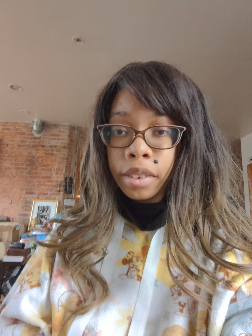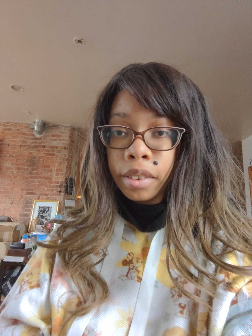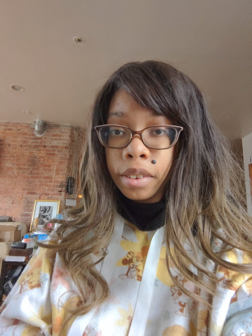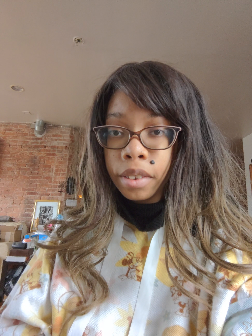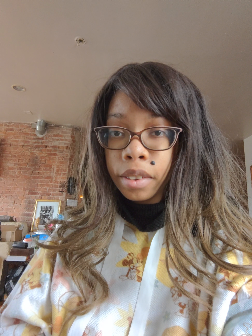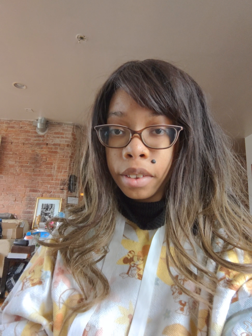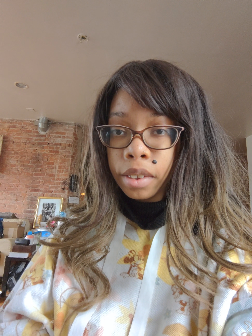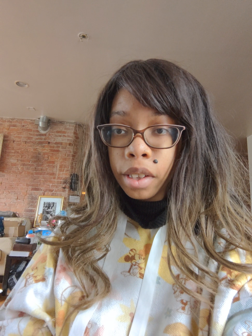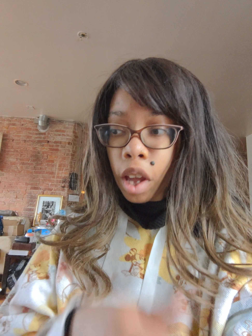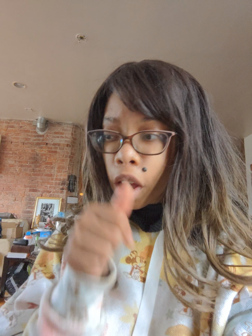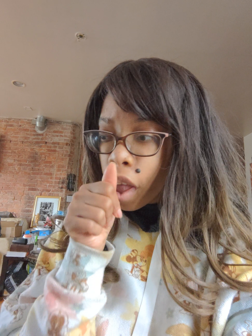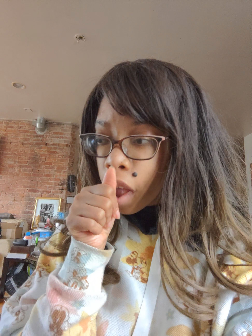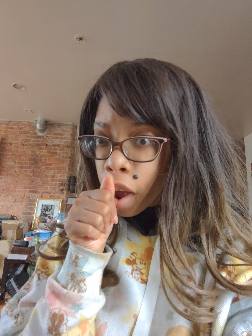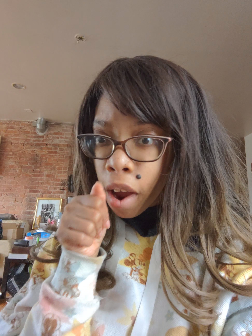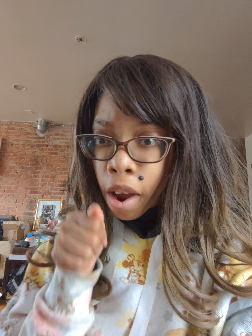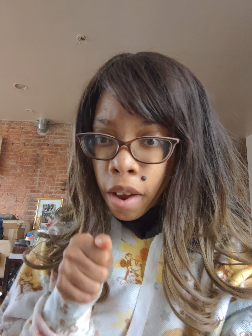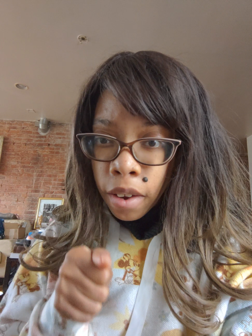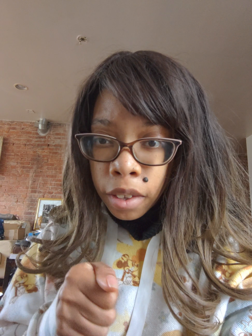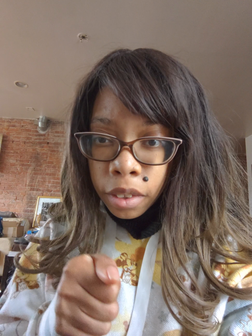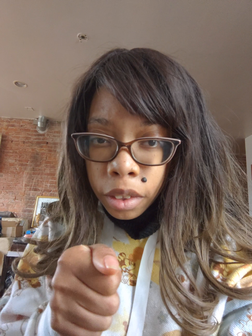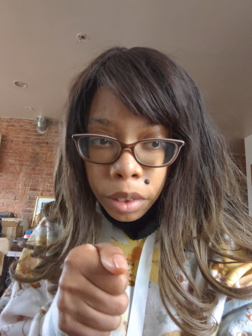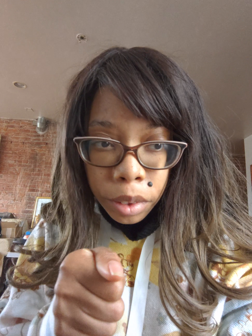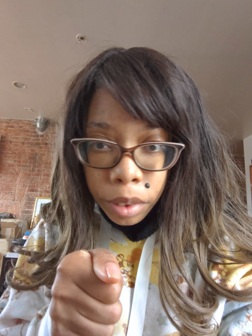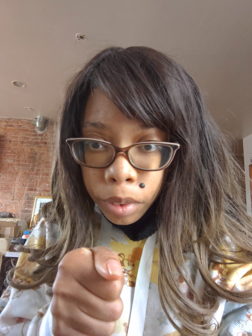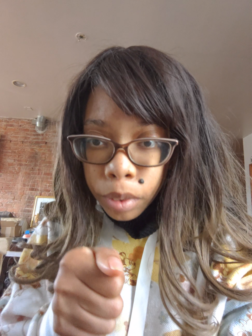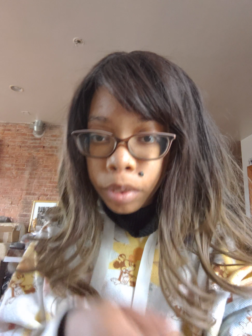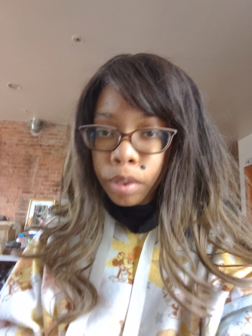hide